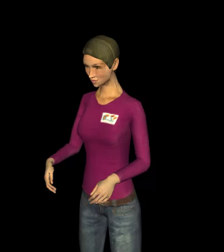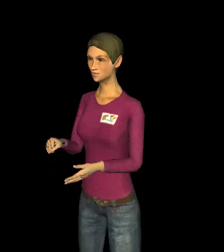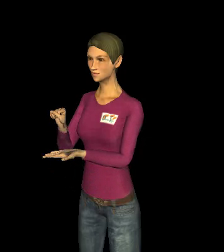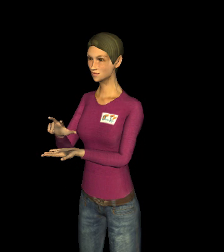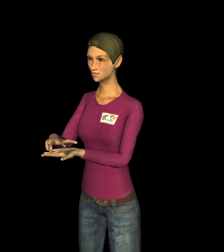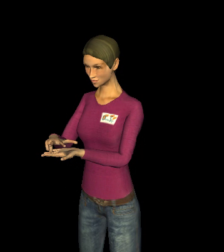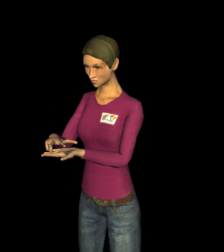بقعة